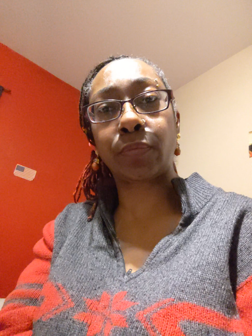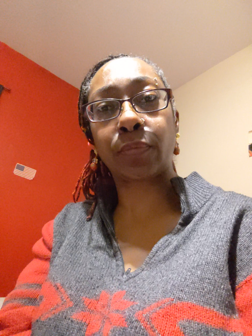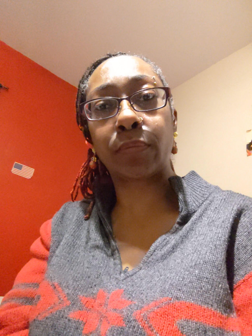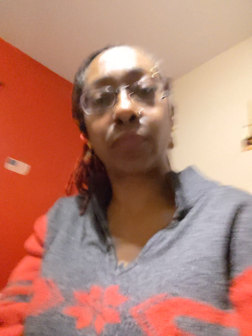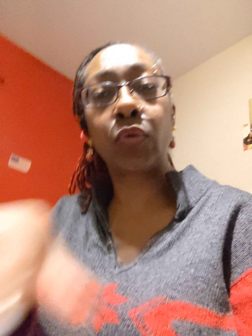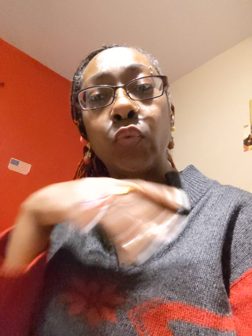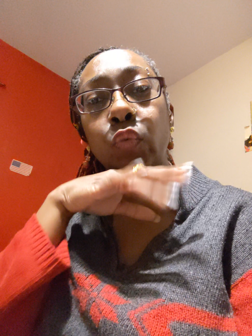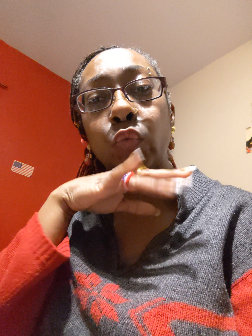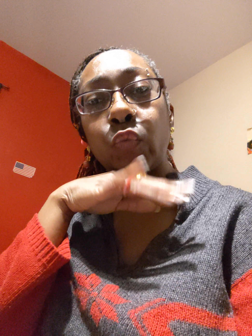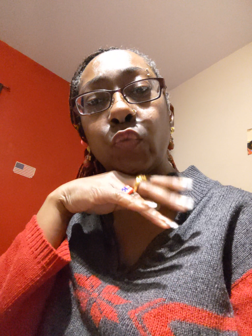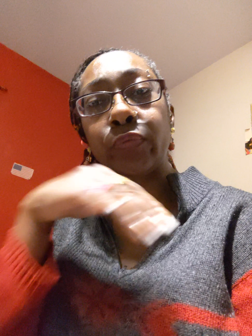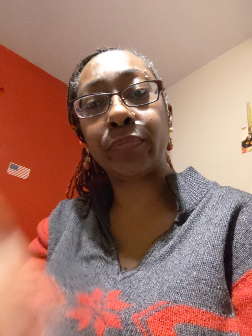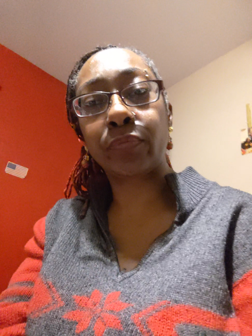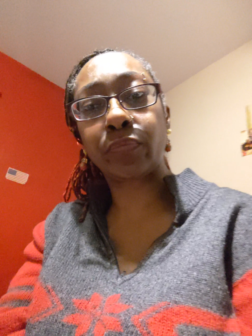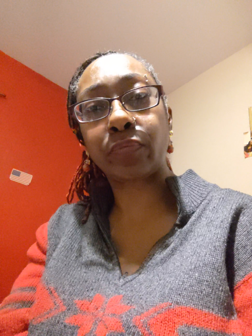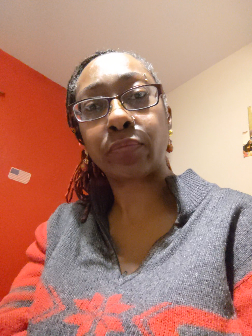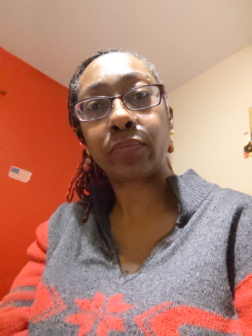dirty